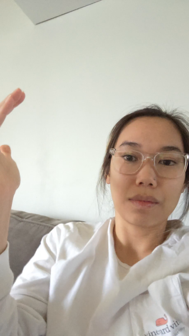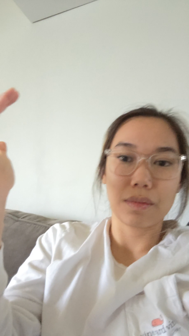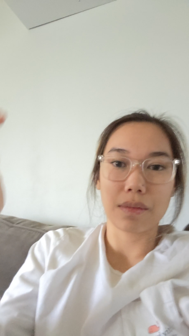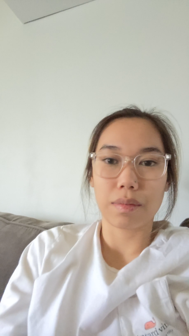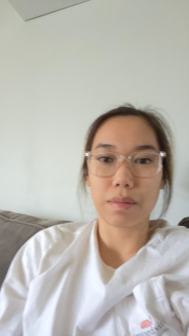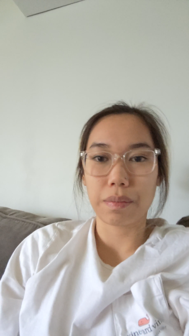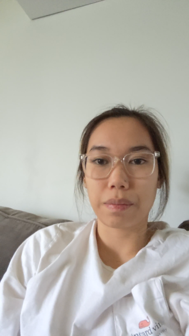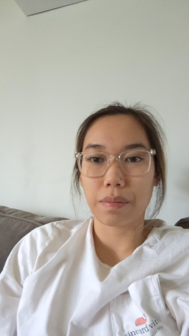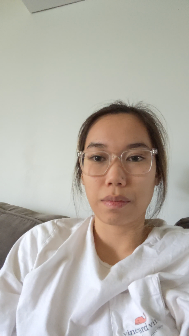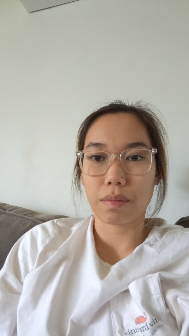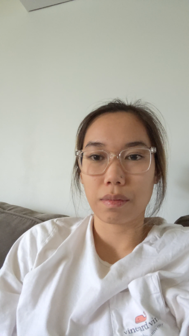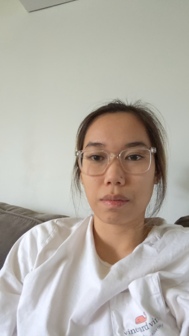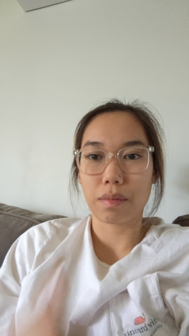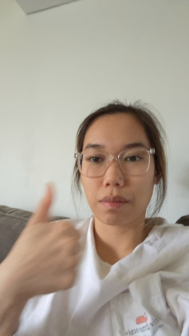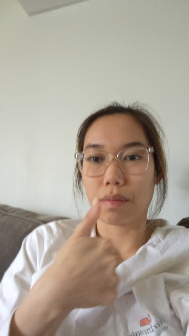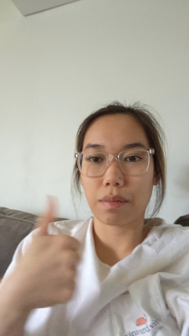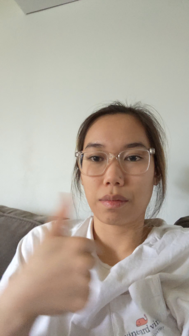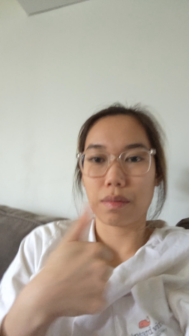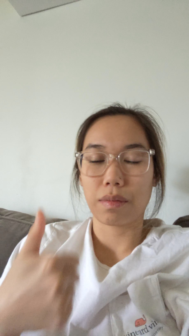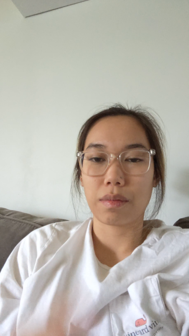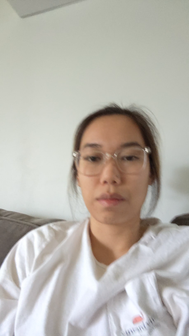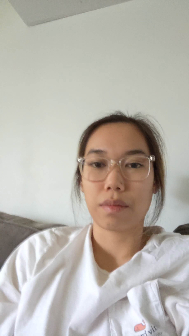basement